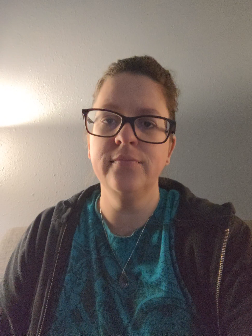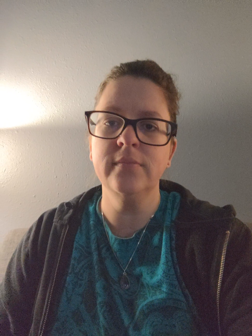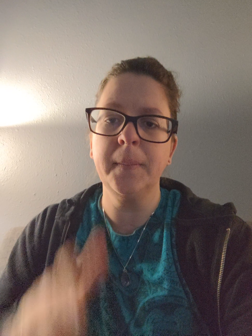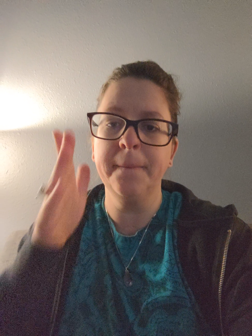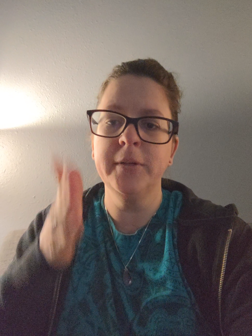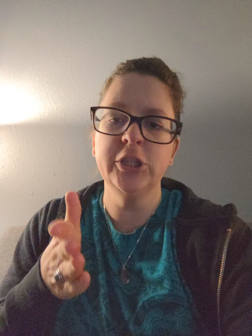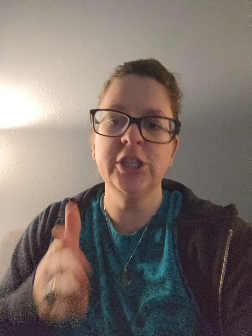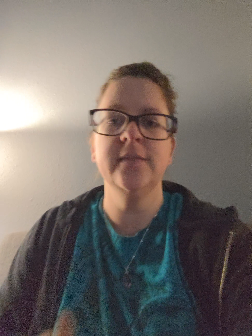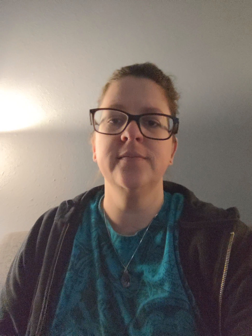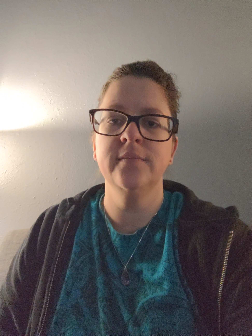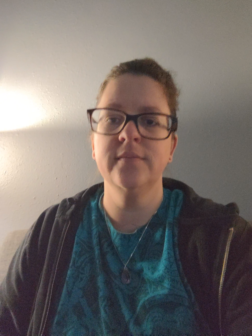person